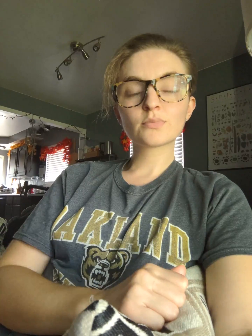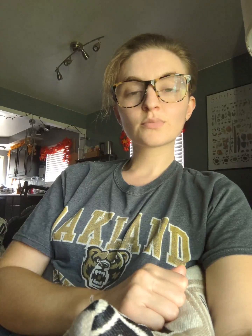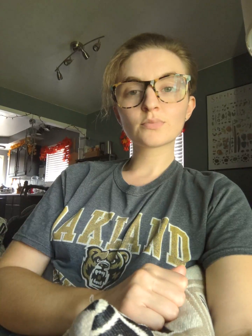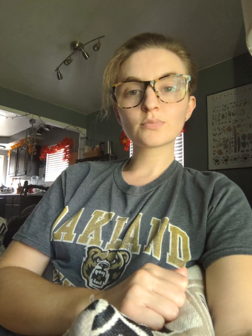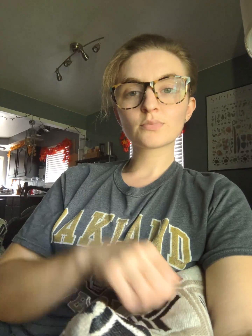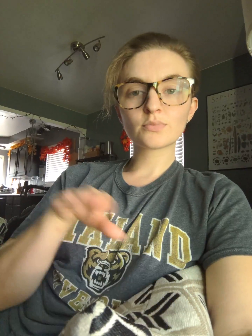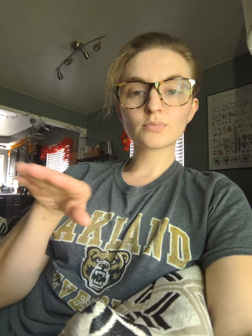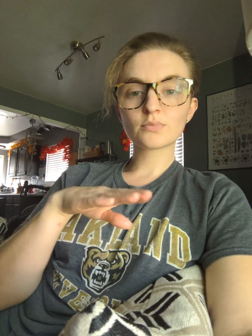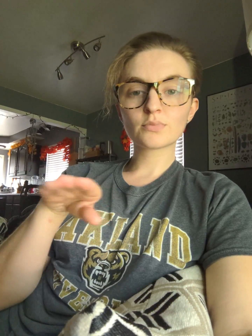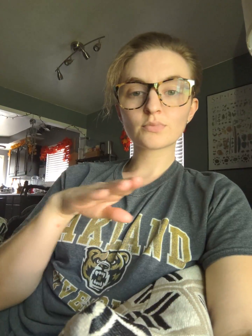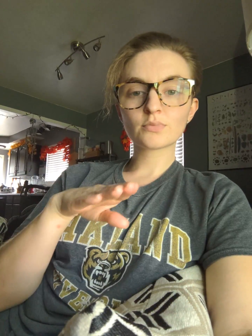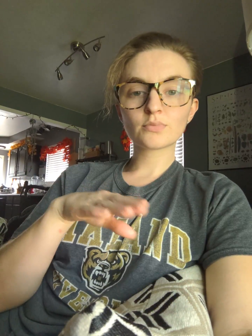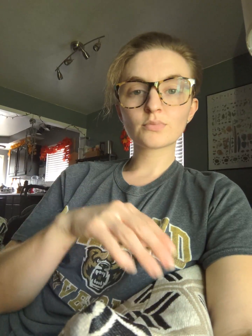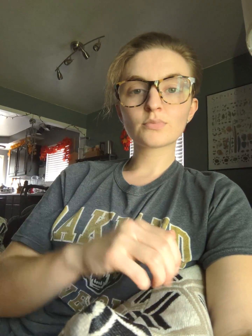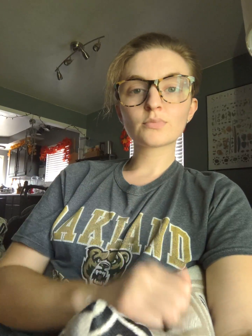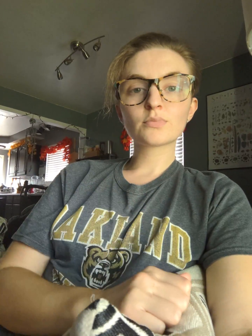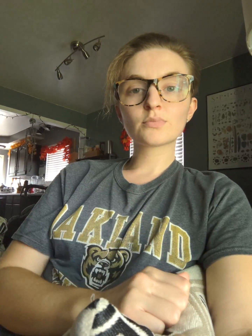boots